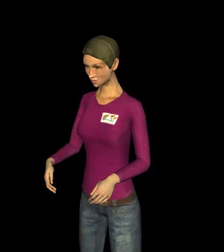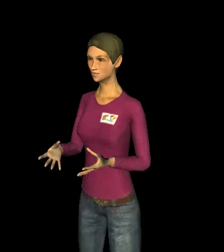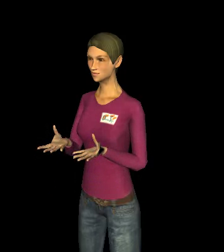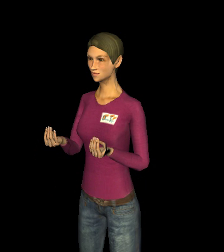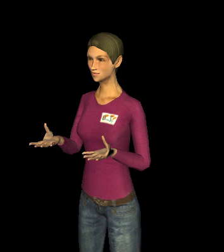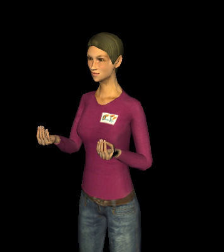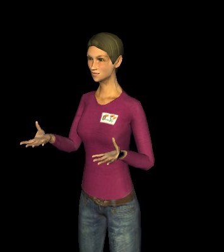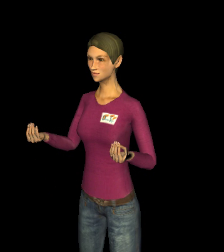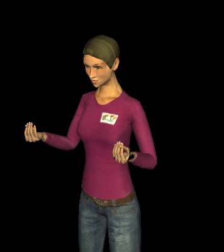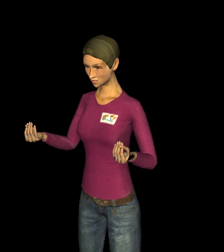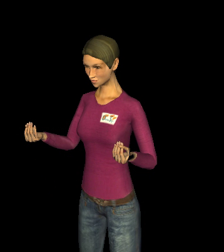كثيرا